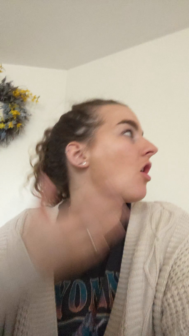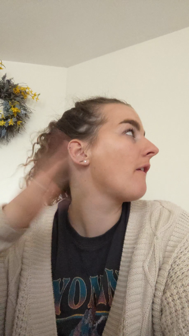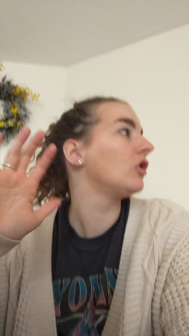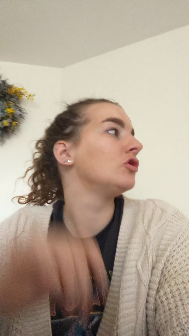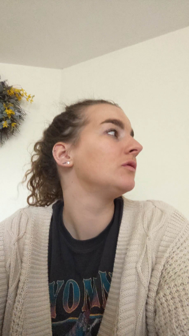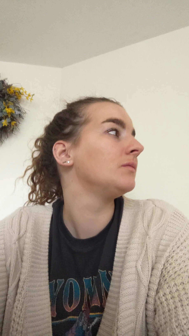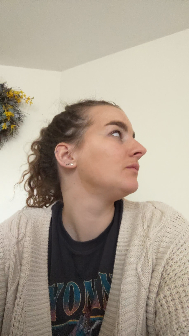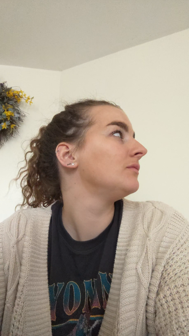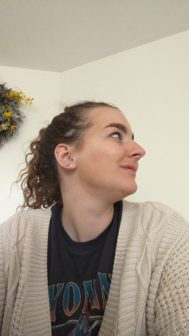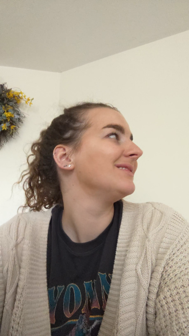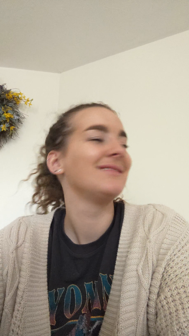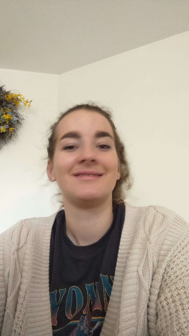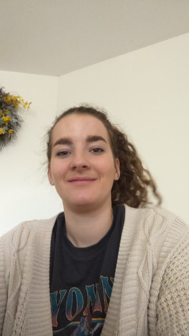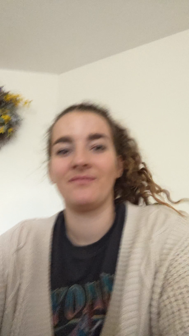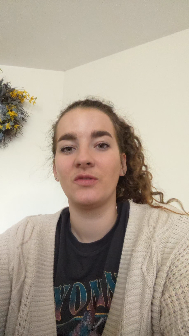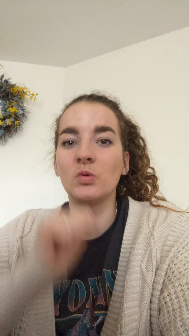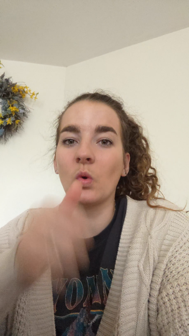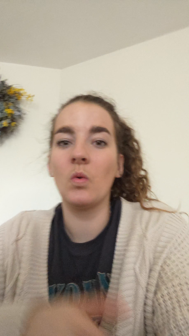don't